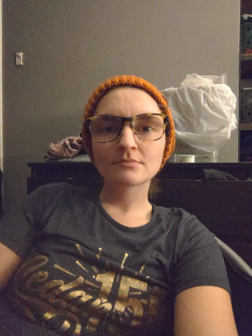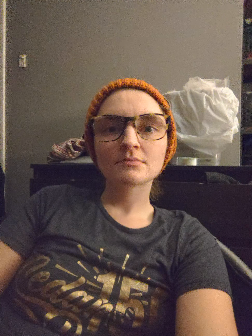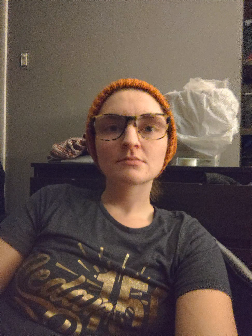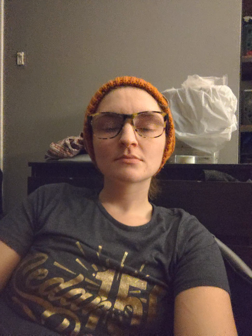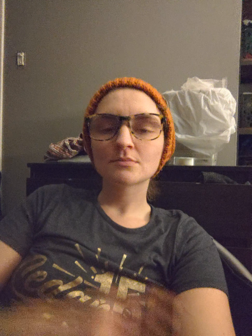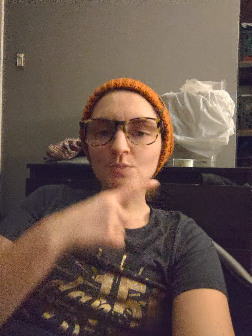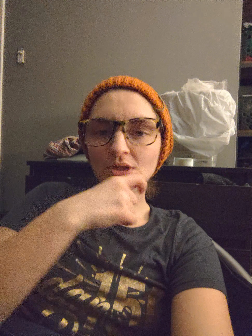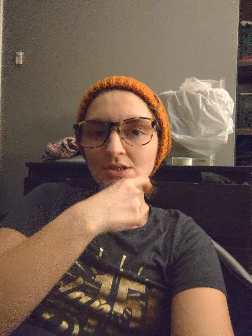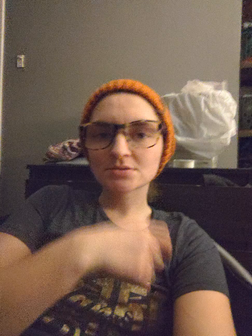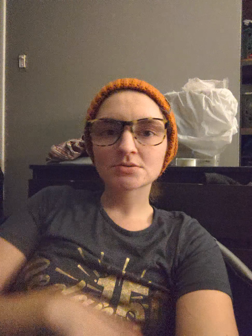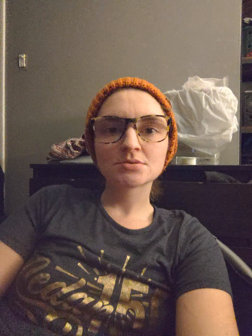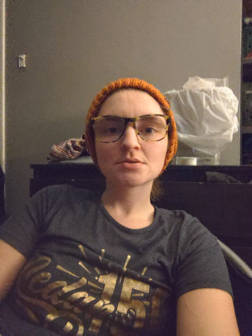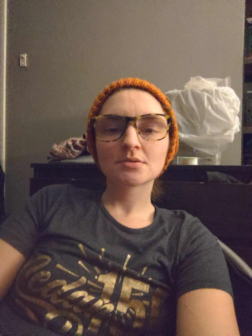cereal